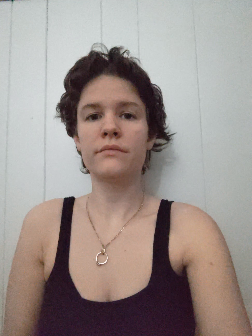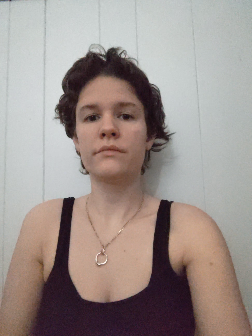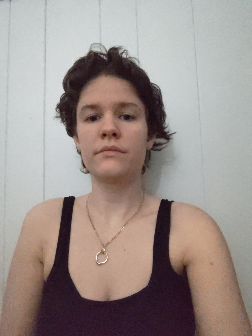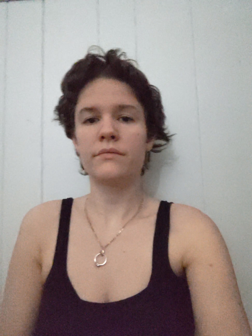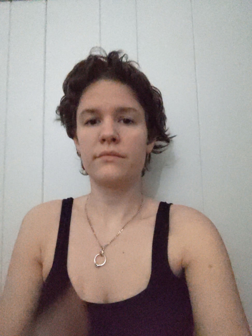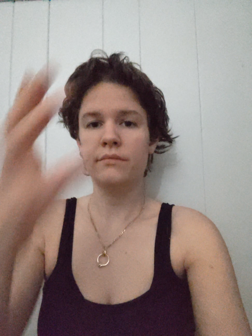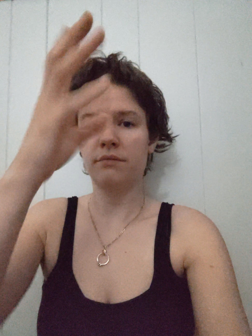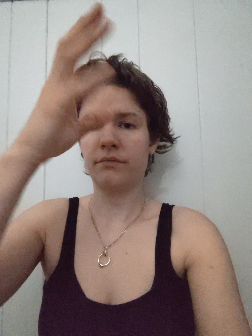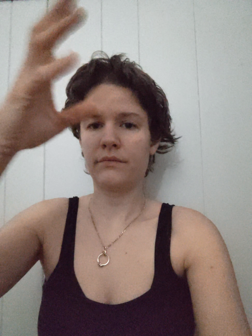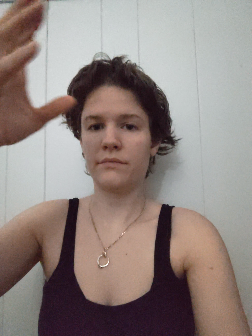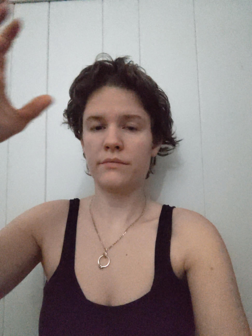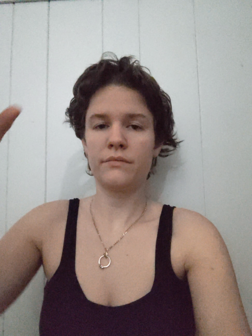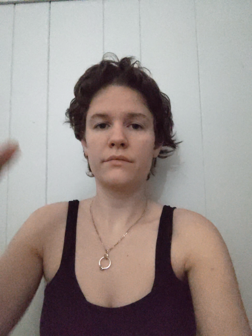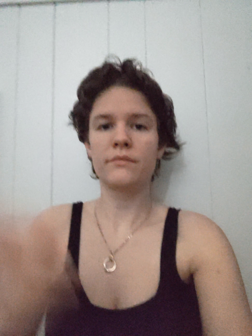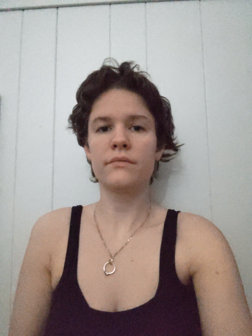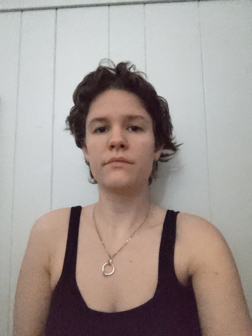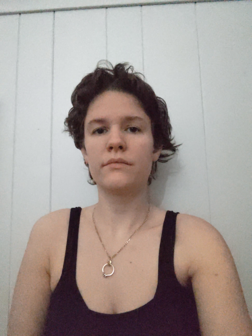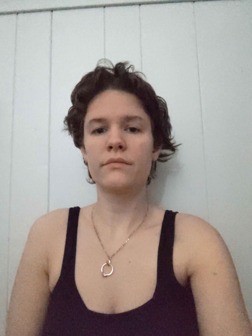cloud